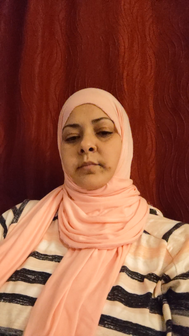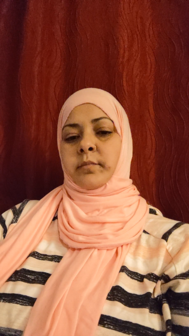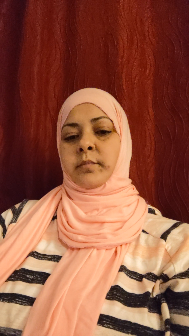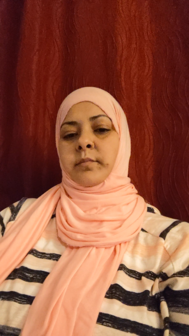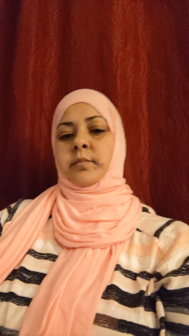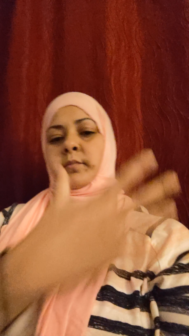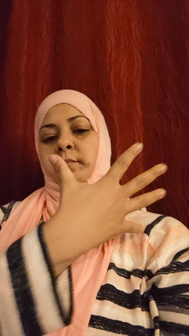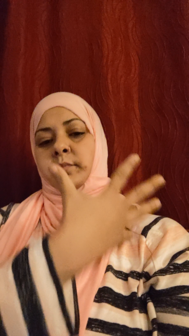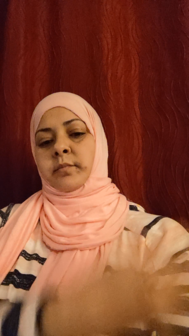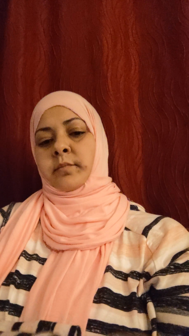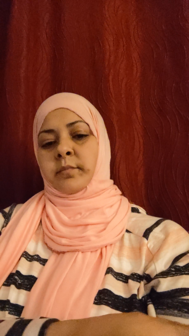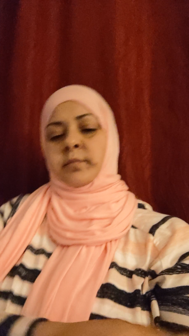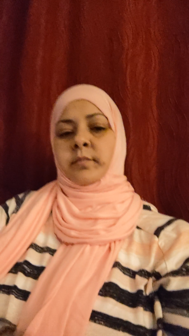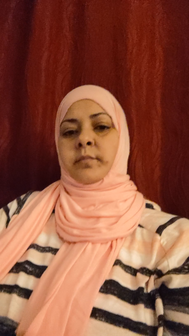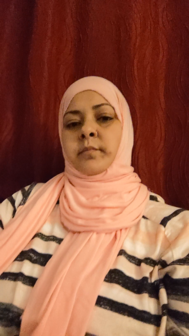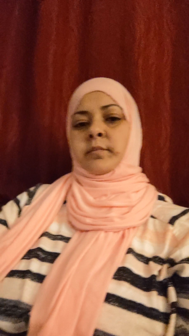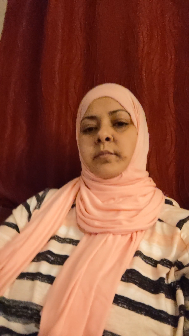poor